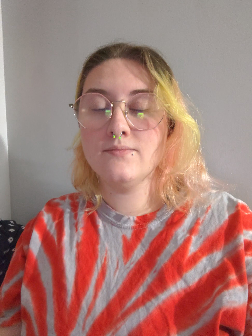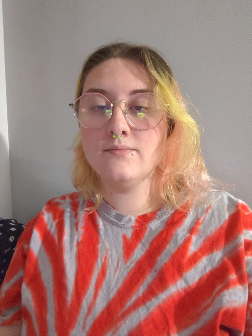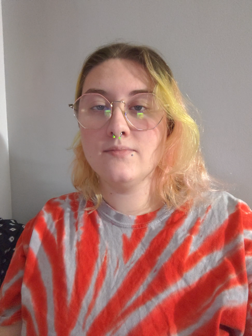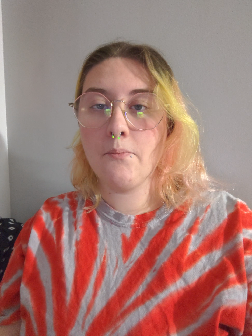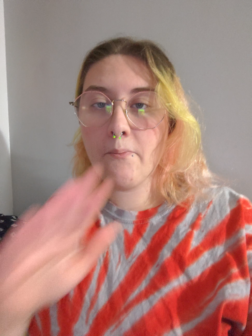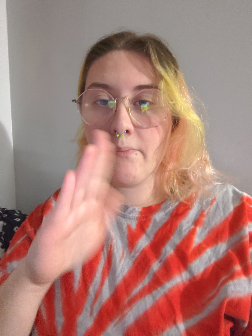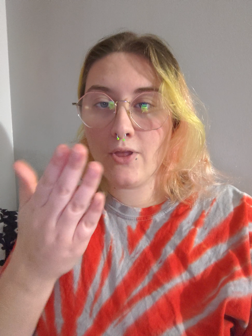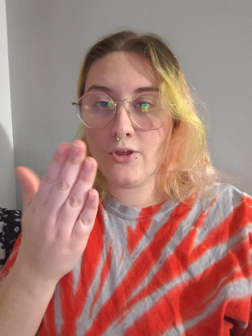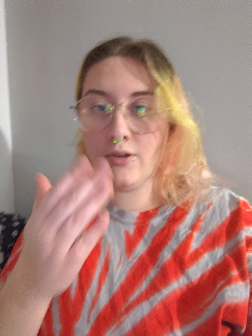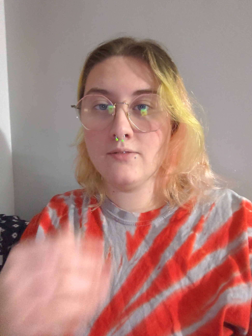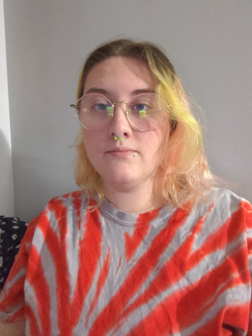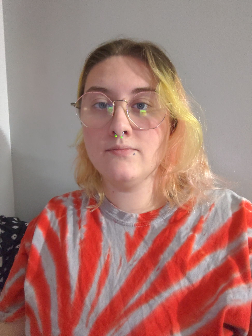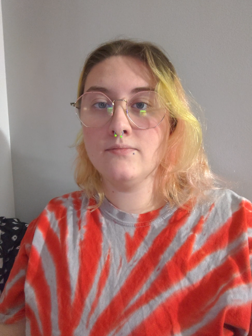book